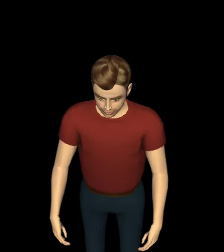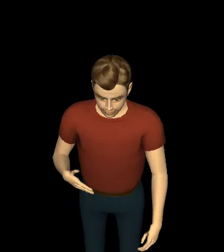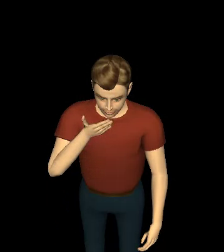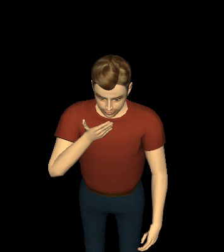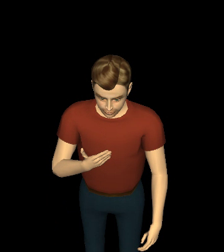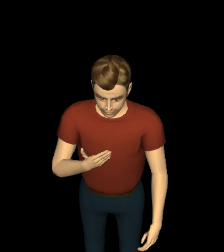يشكر